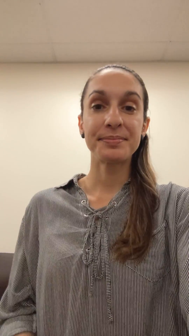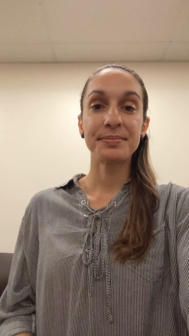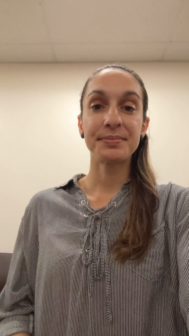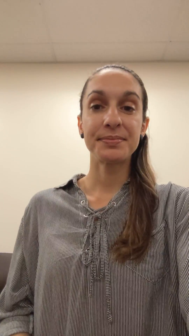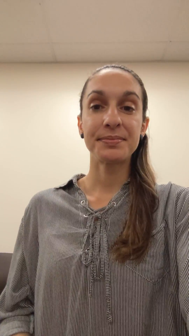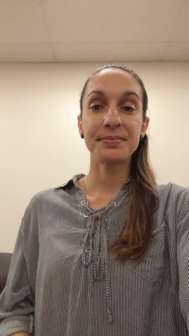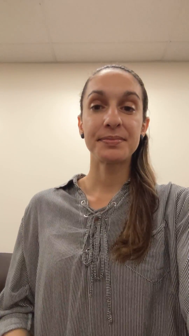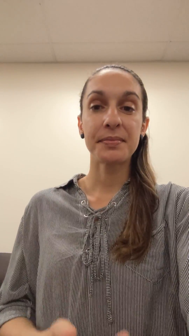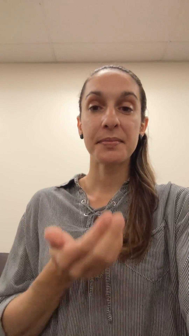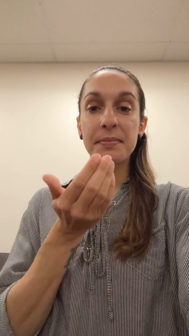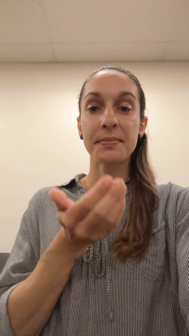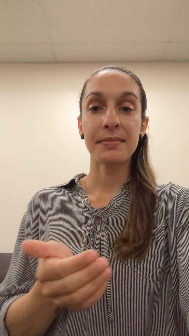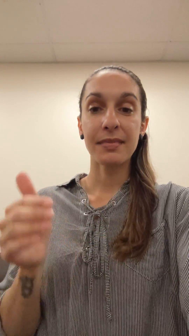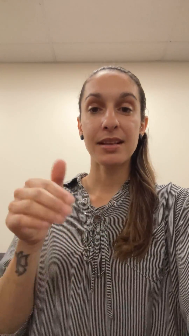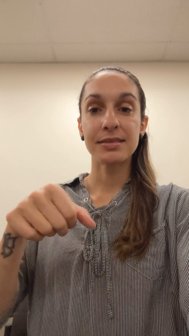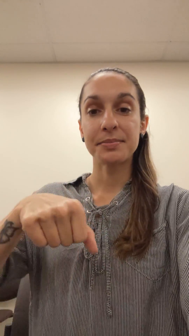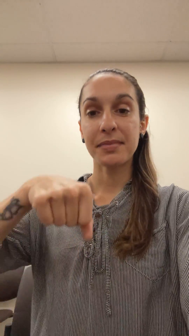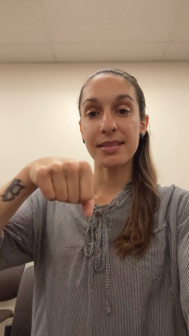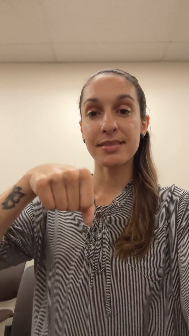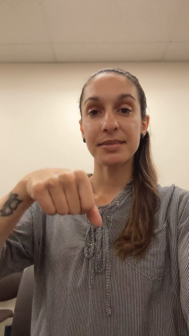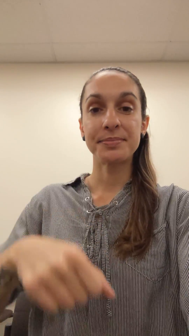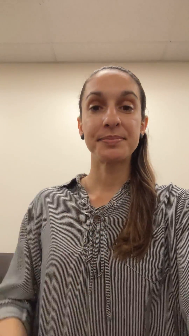basket